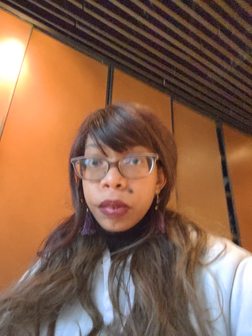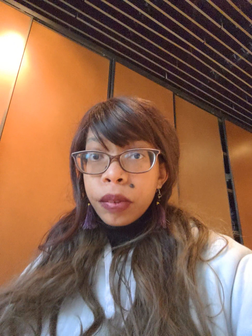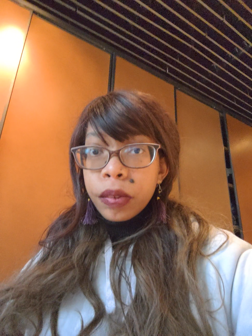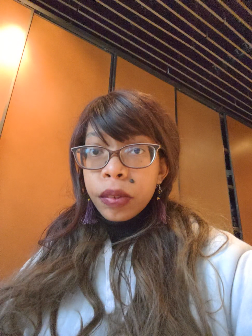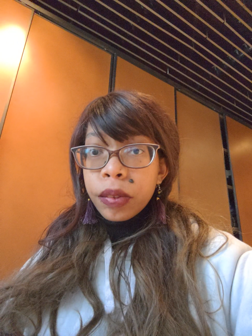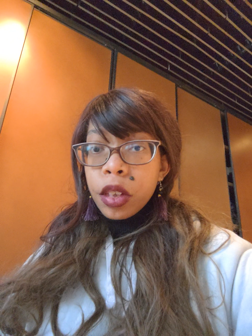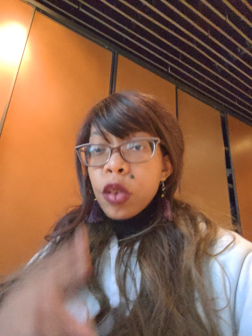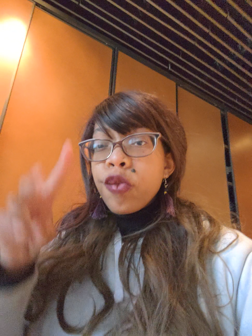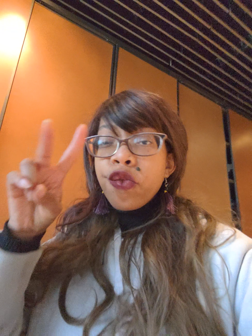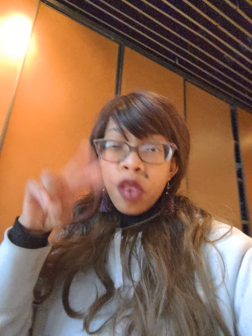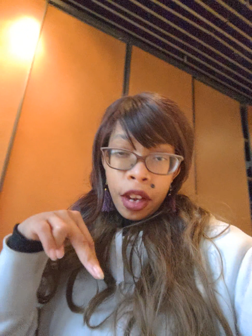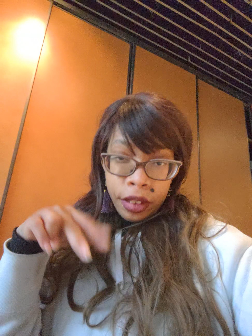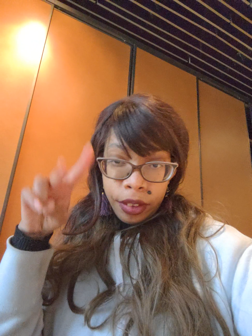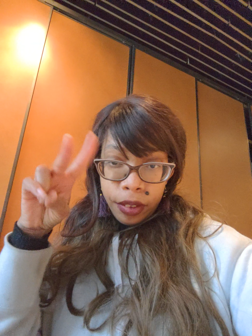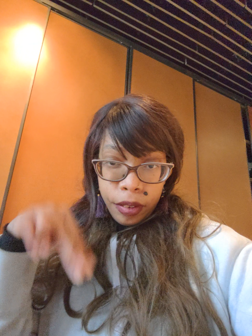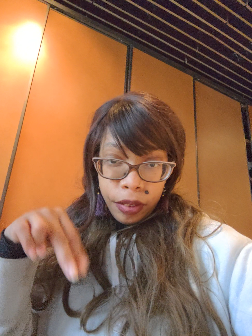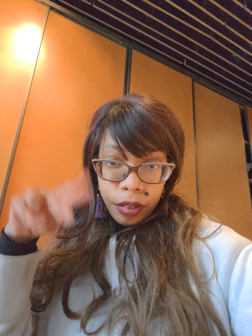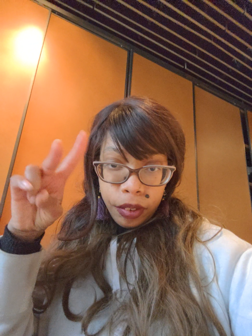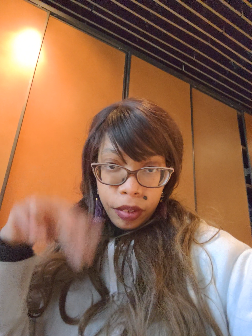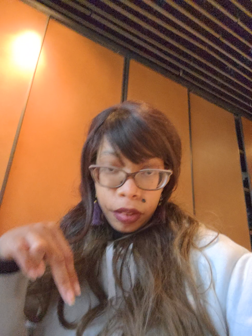read